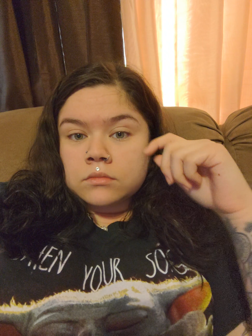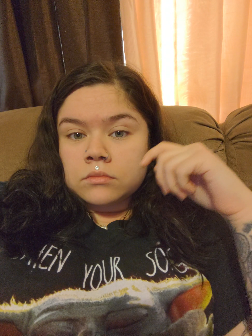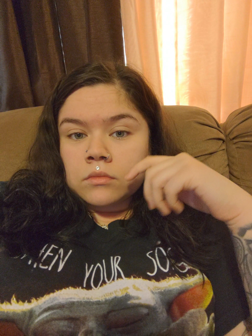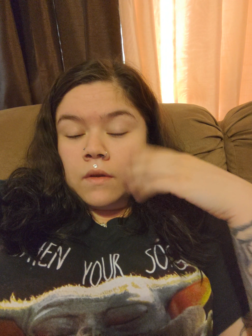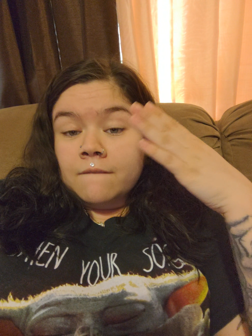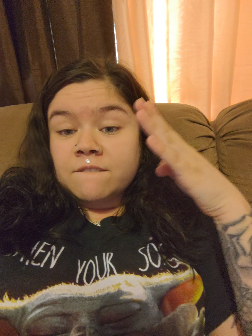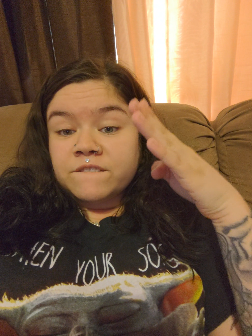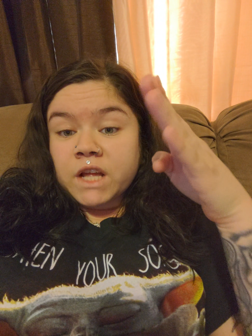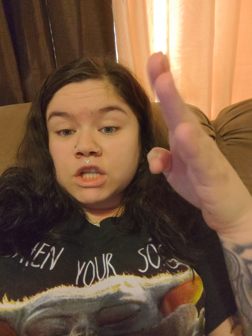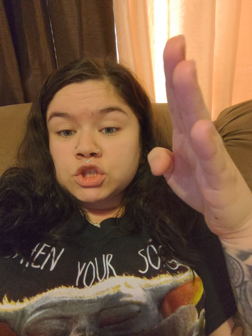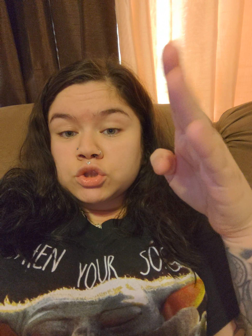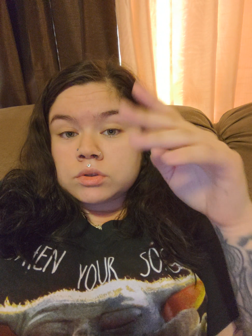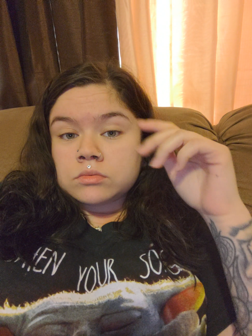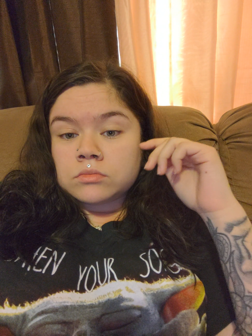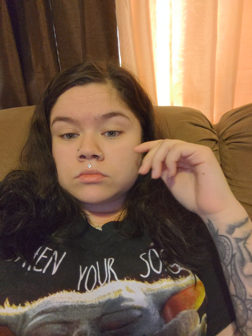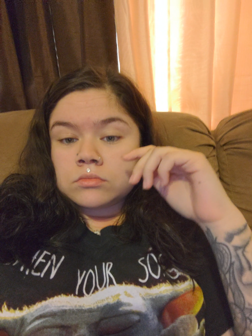fish